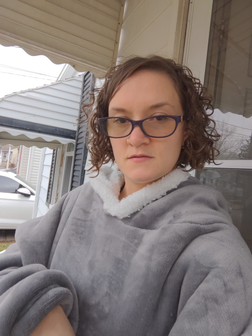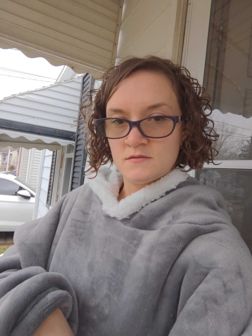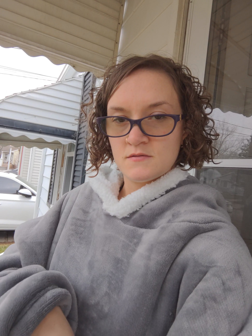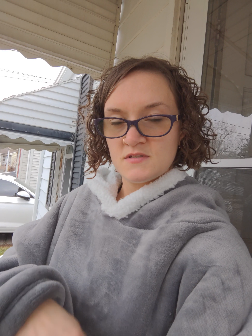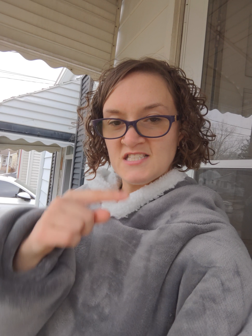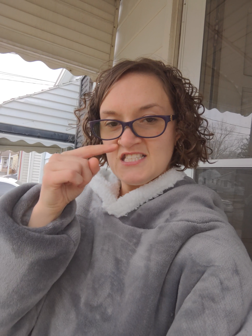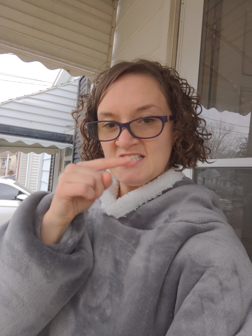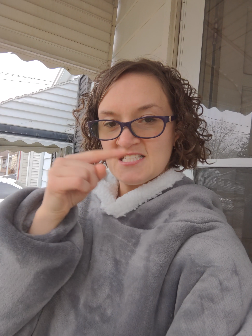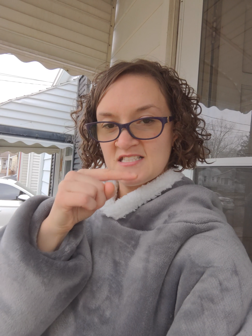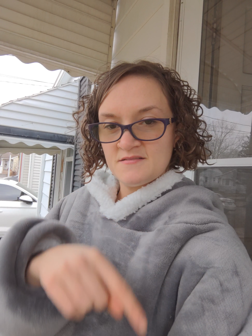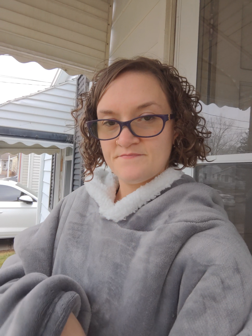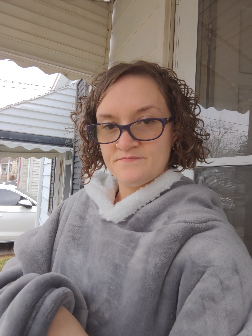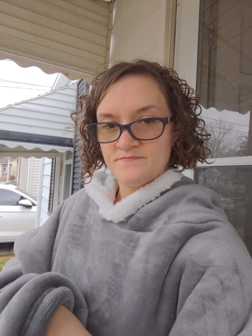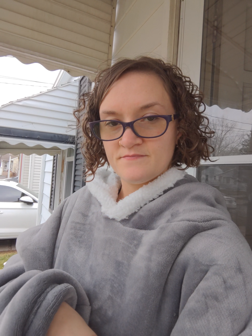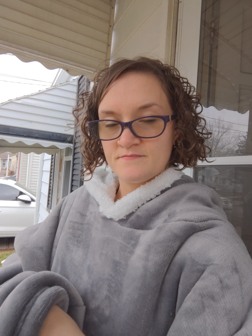toothbrush